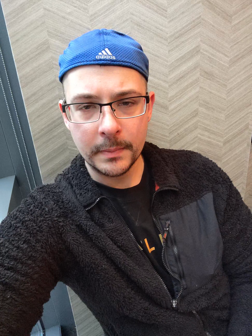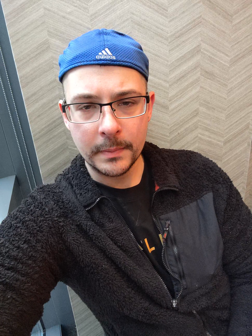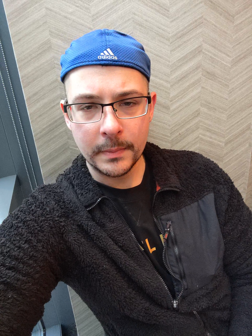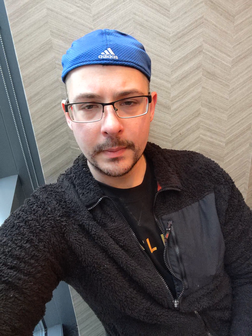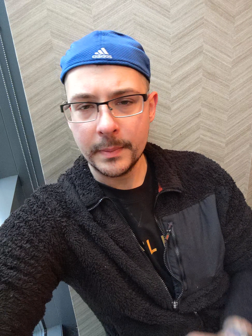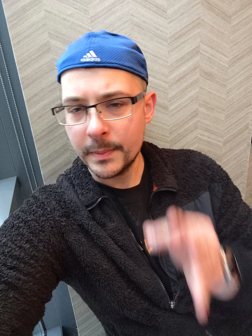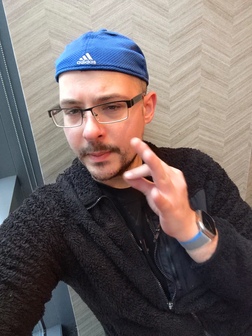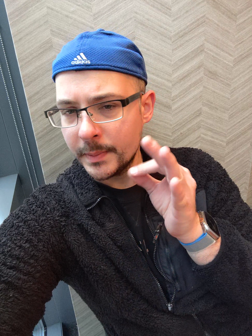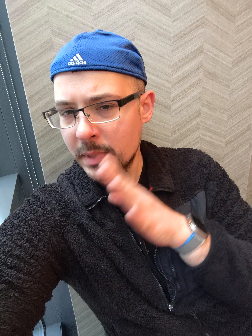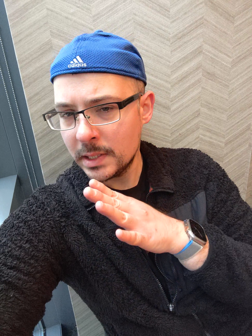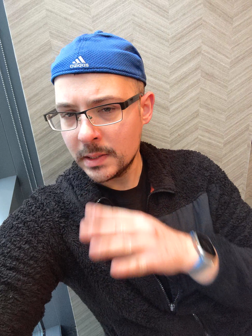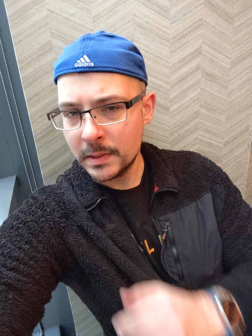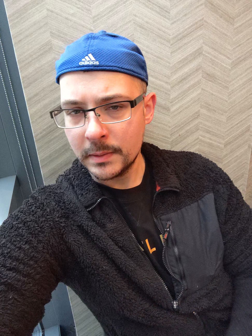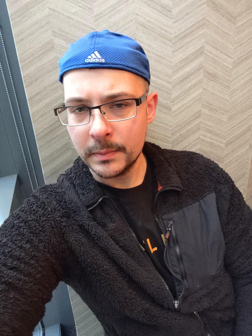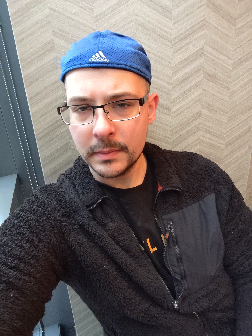bee